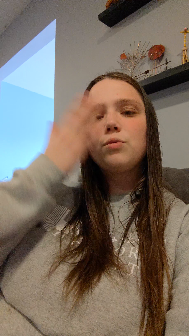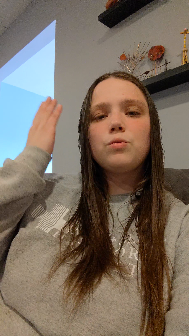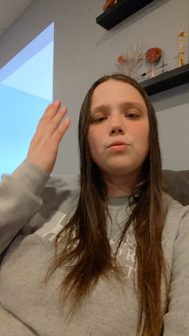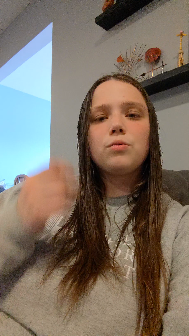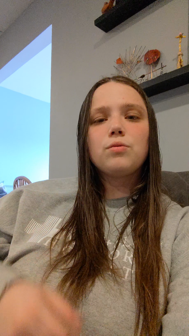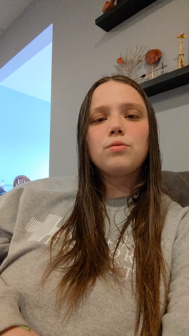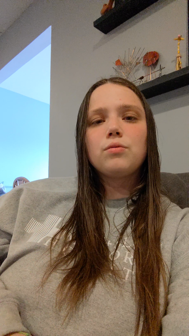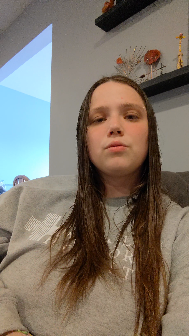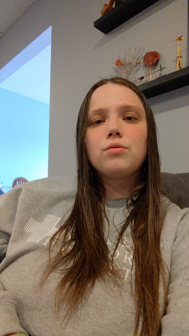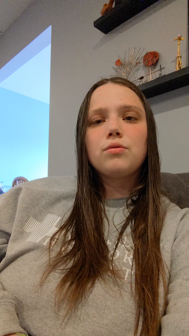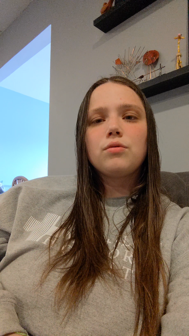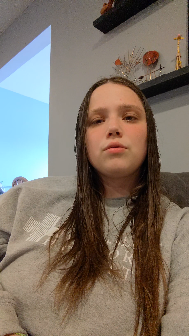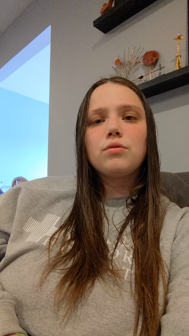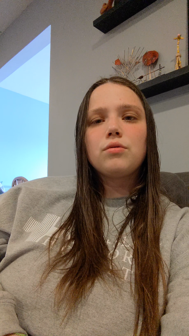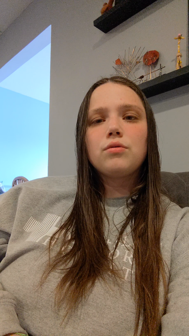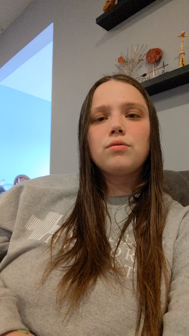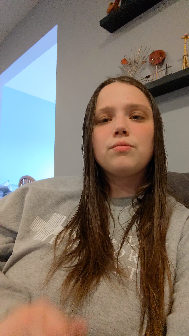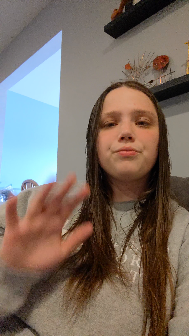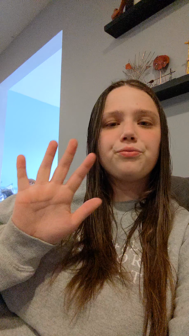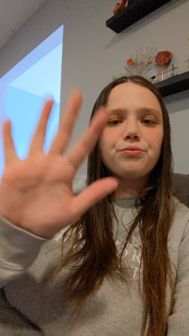give me five